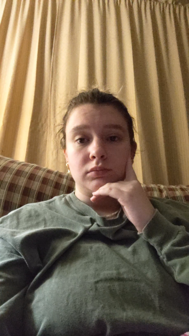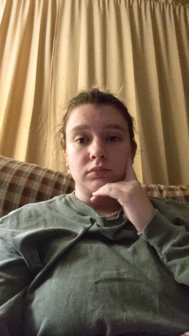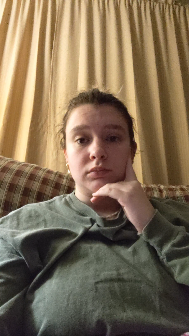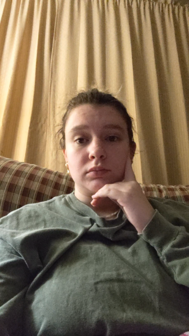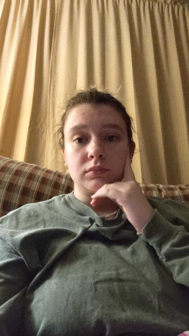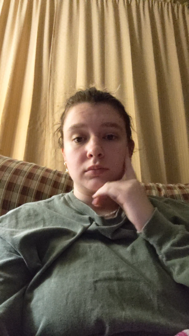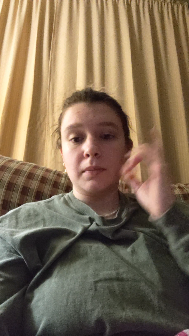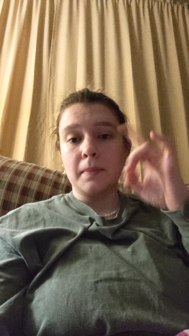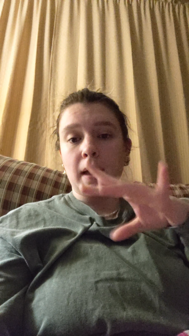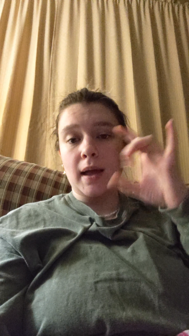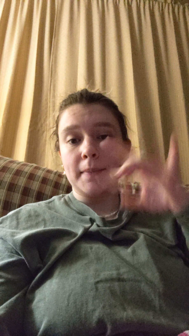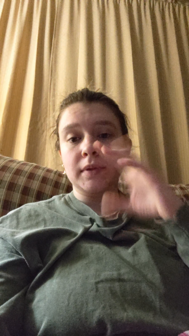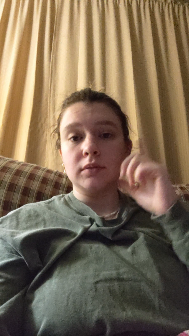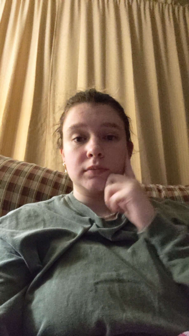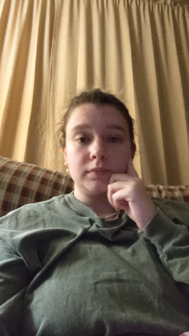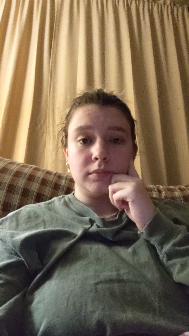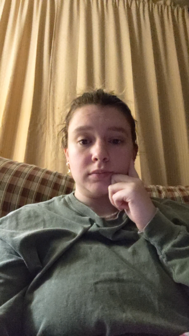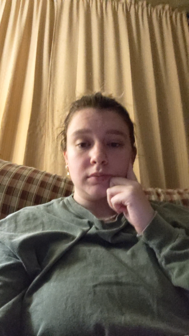pumpkin